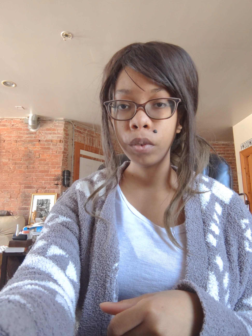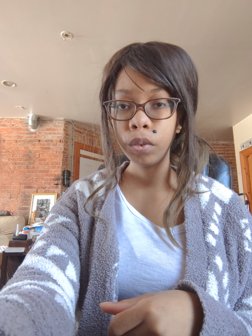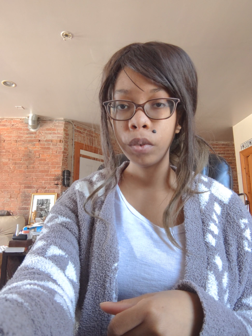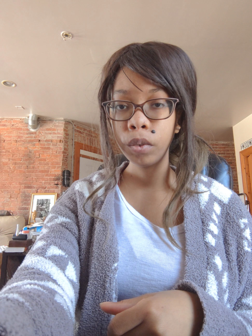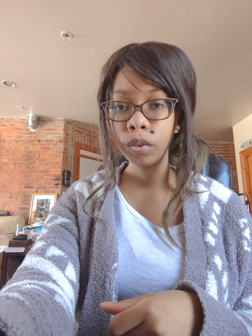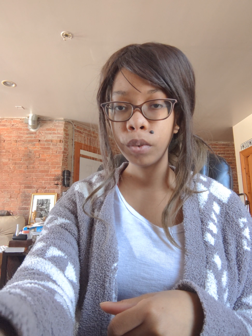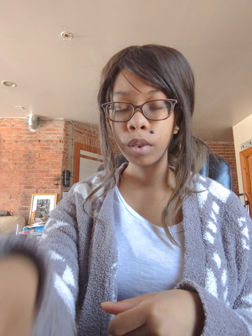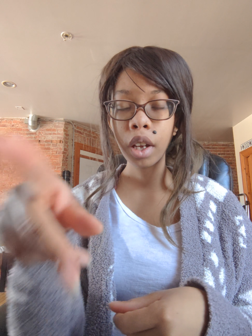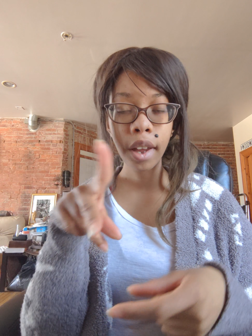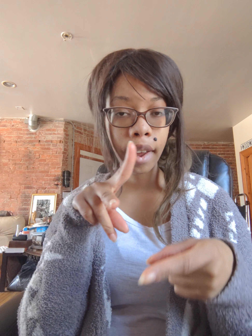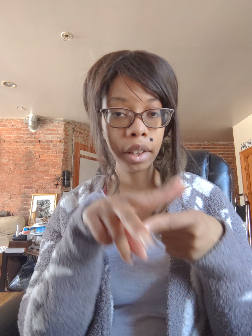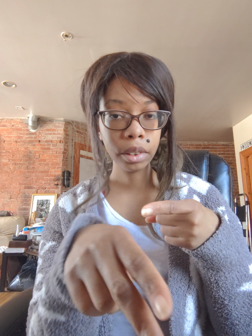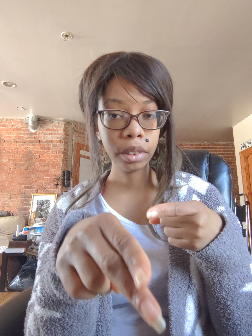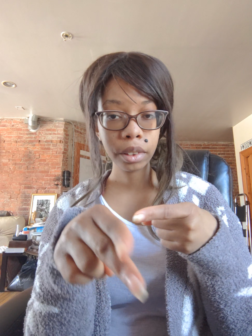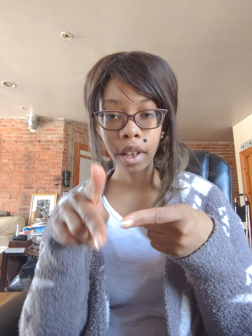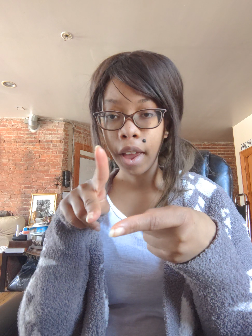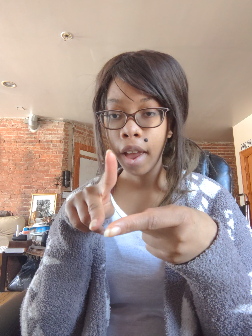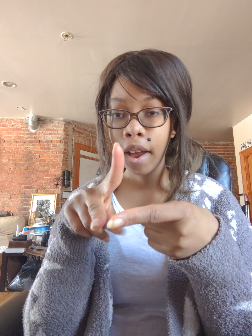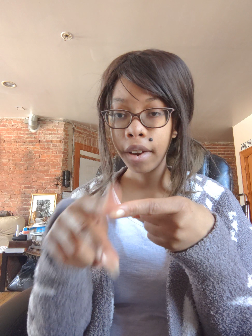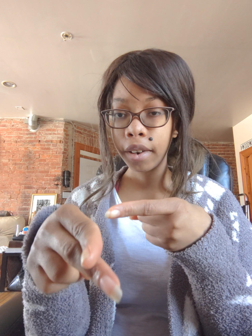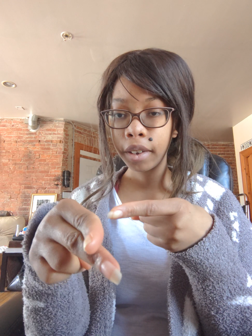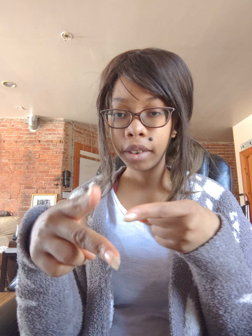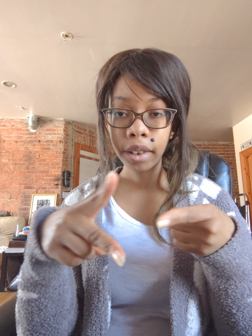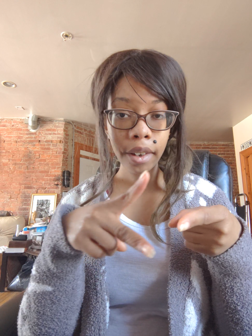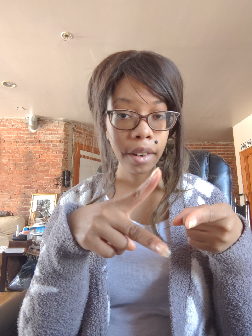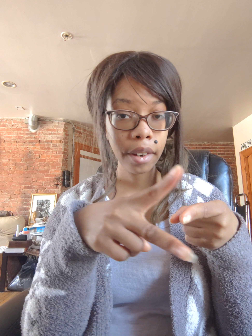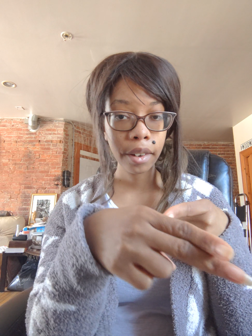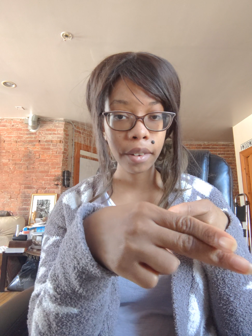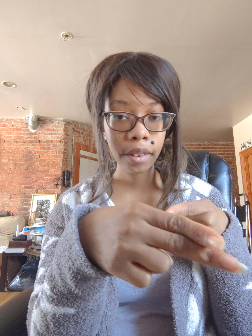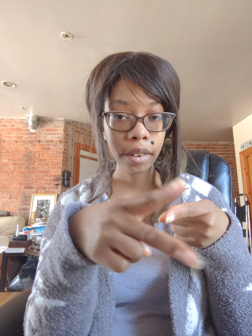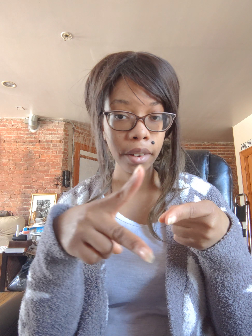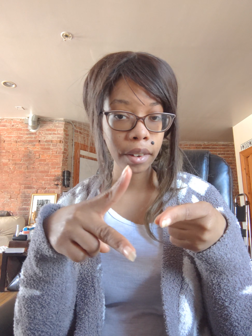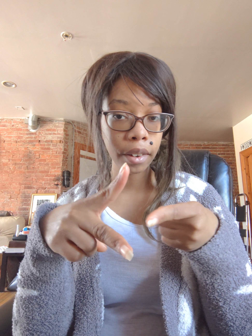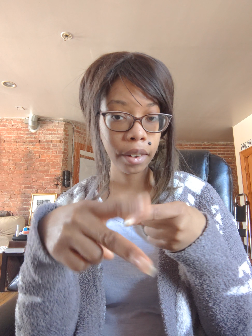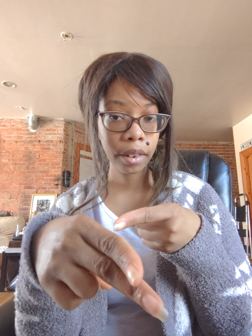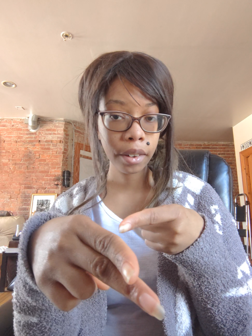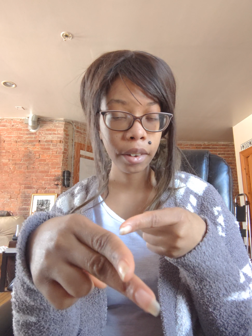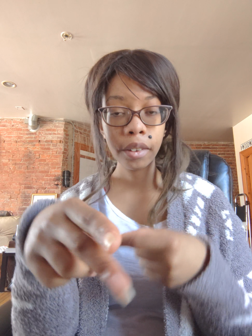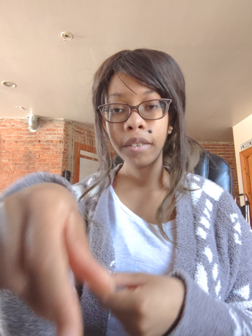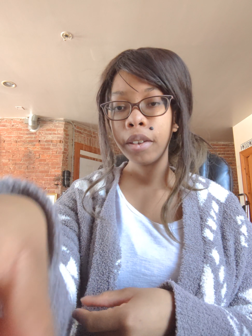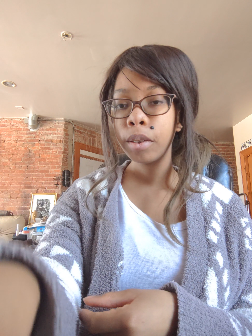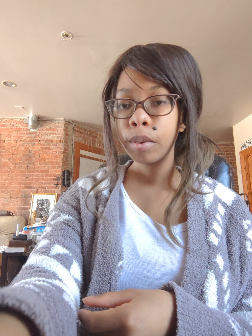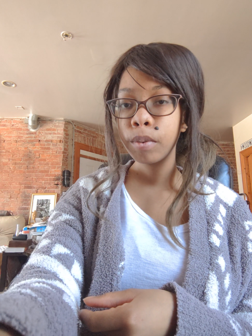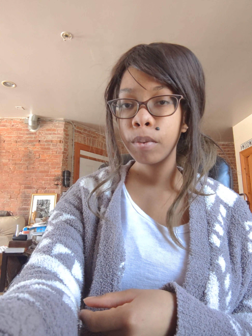cut